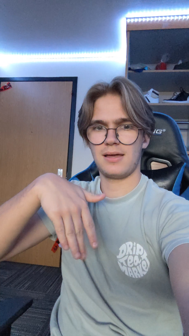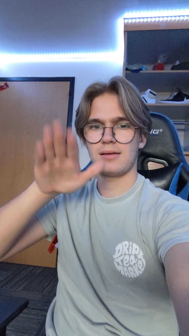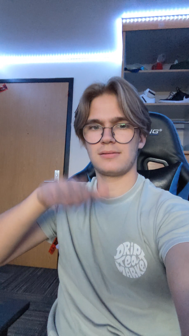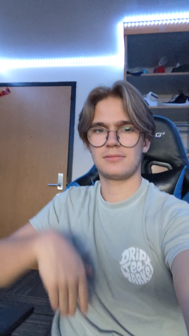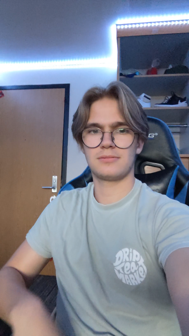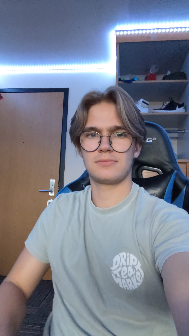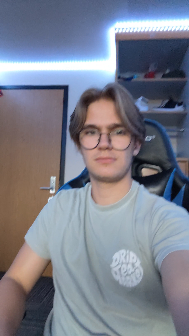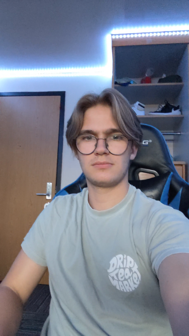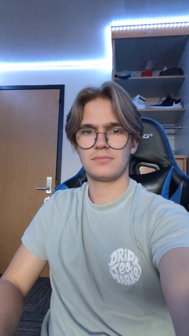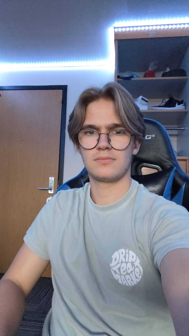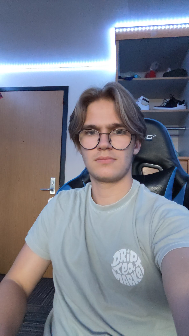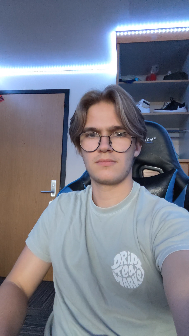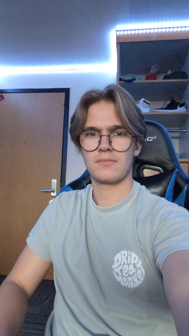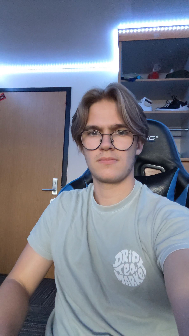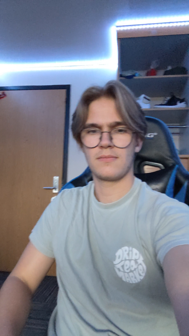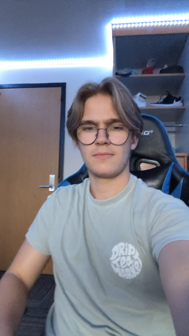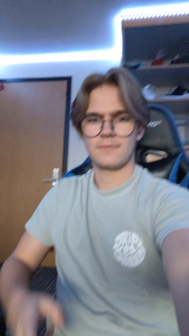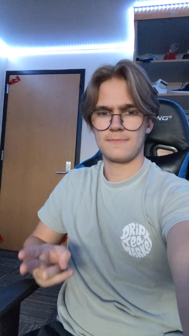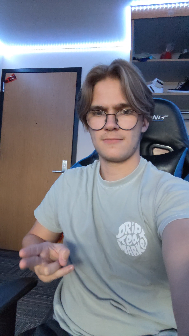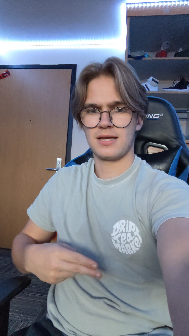belt